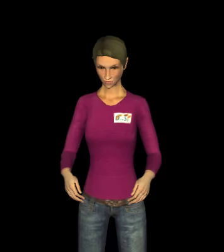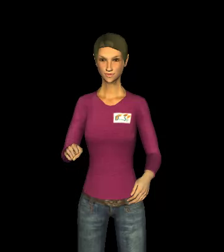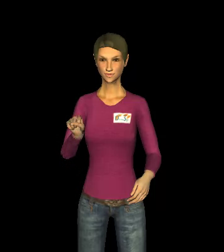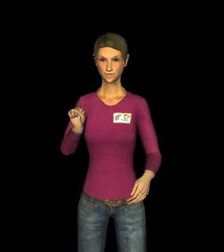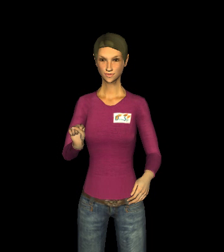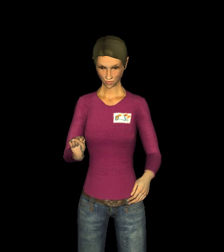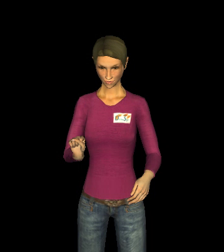جنوب